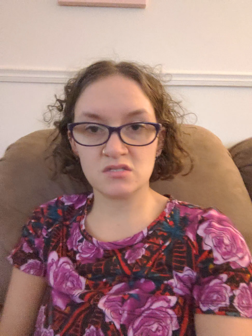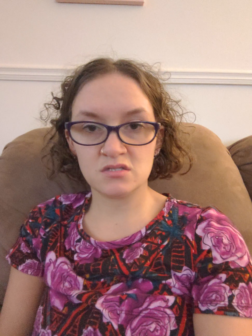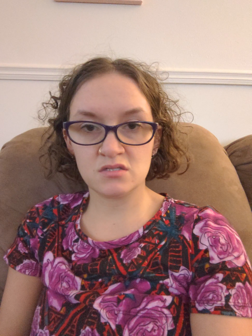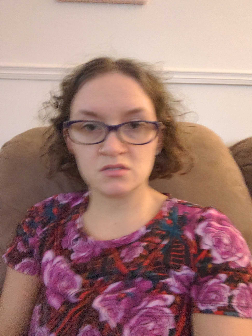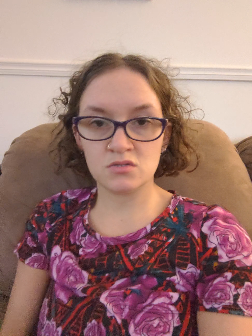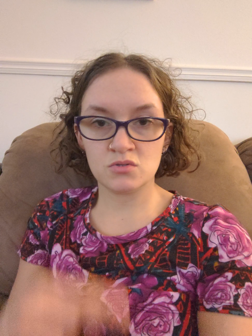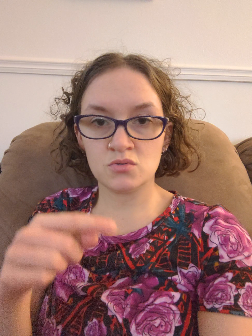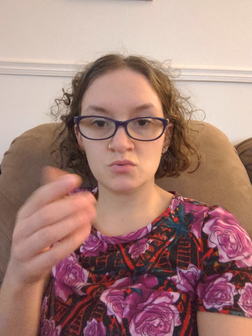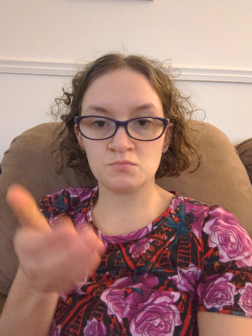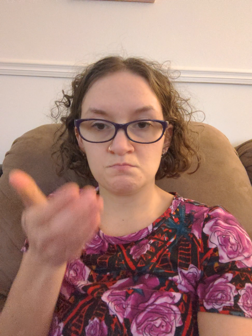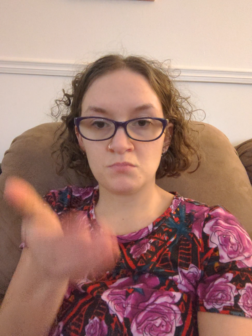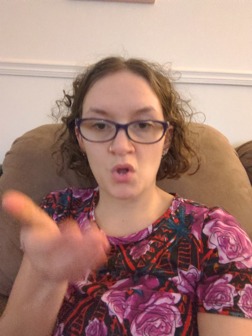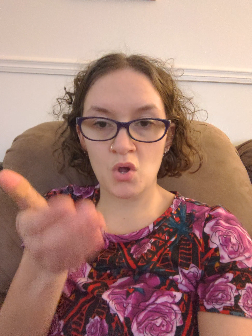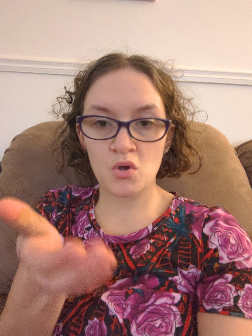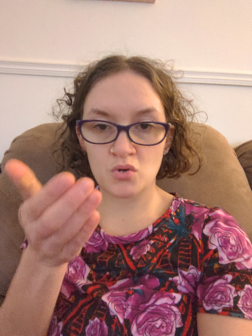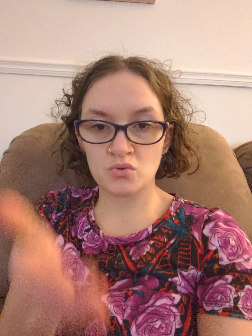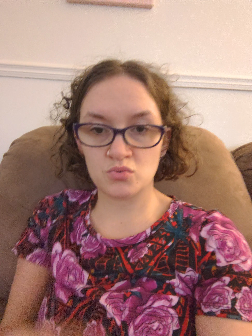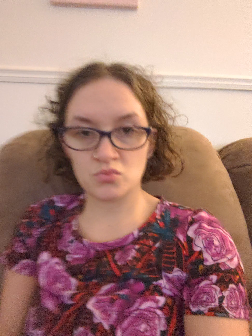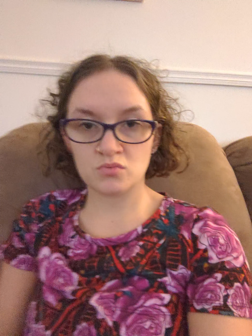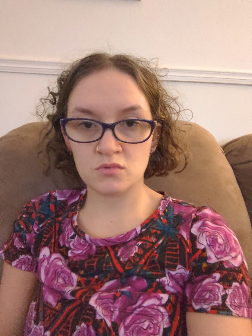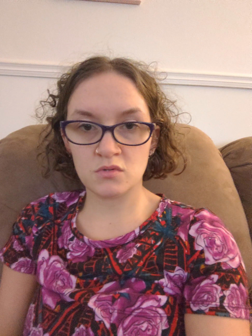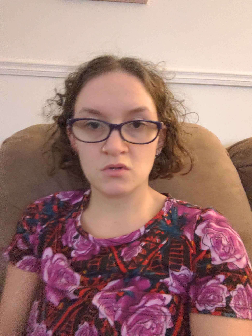boat